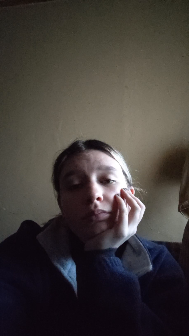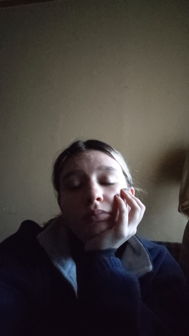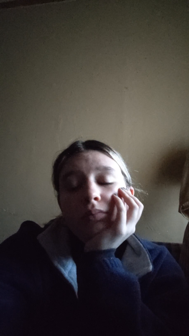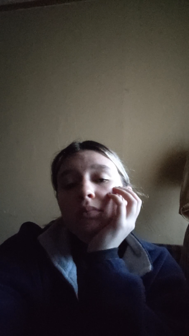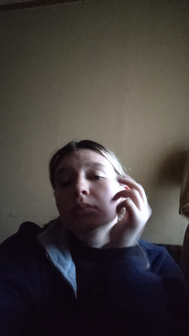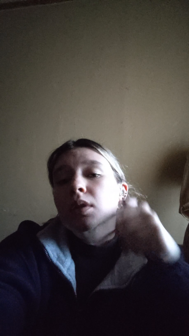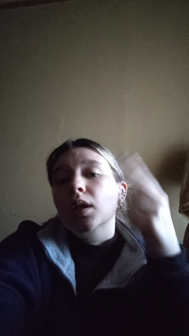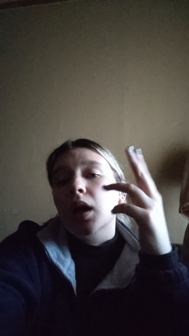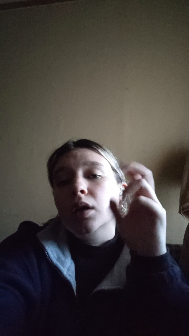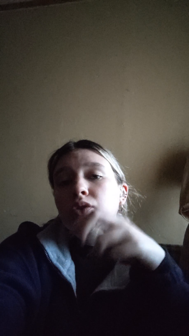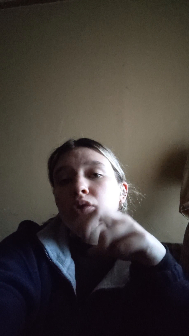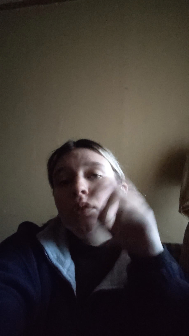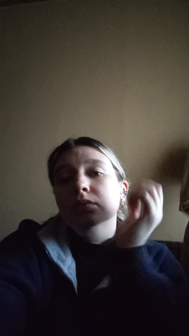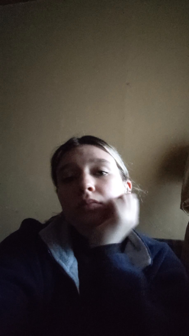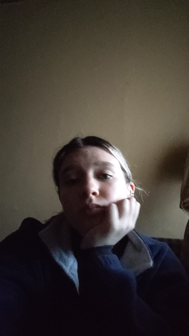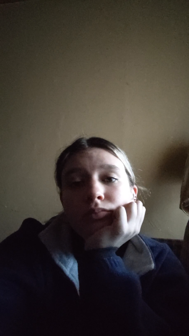high chair